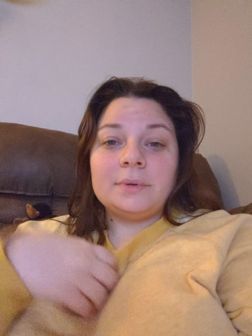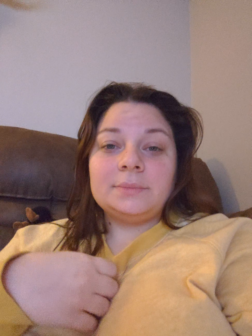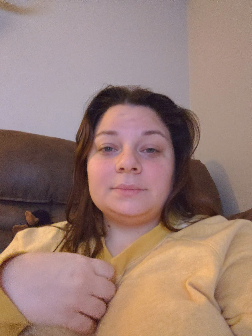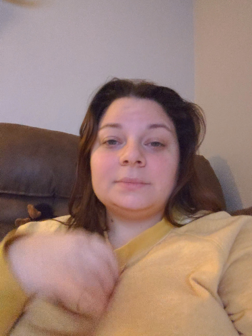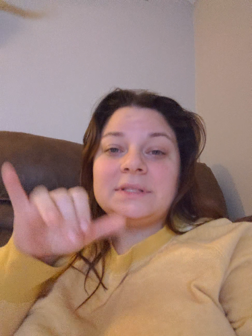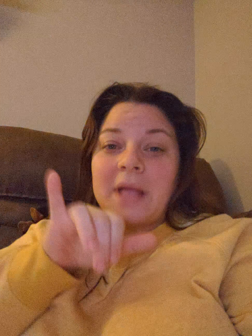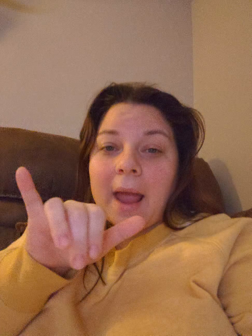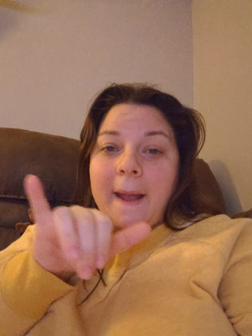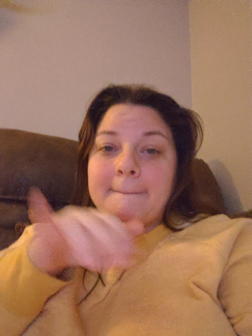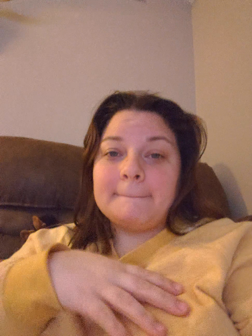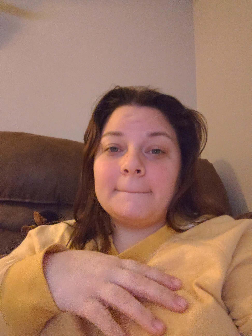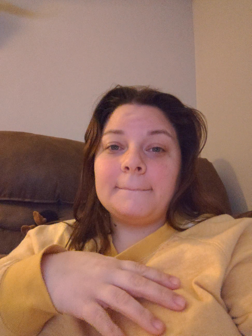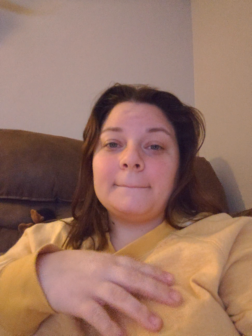same